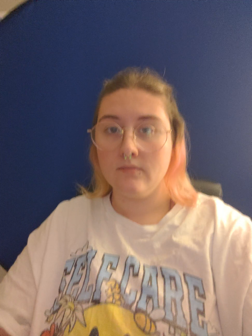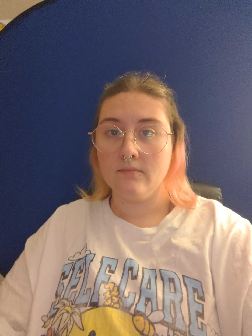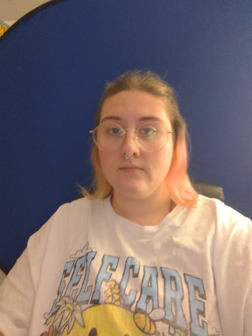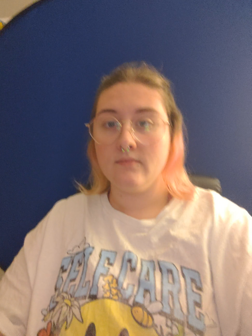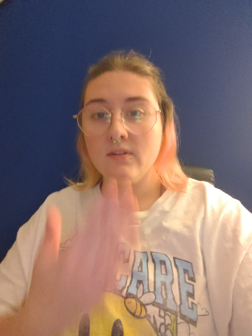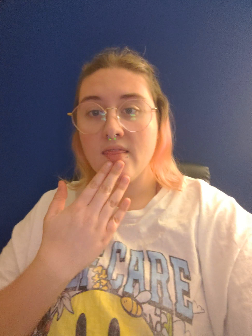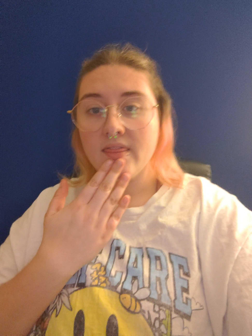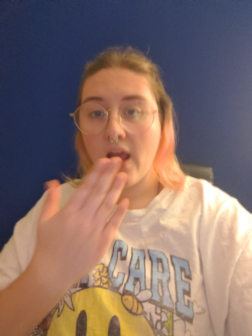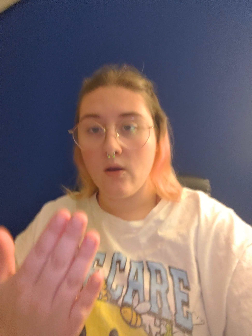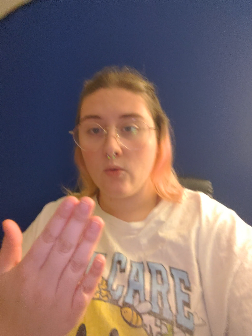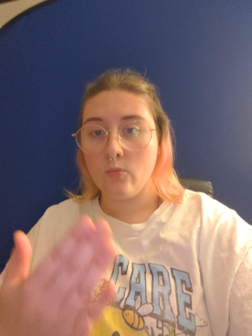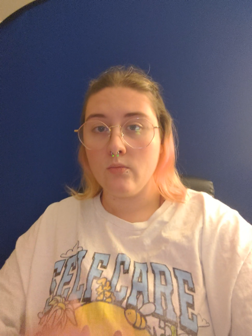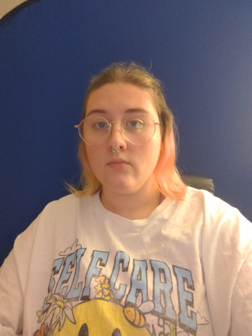thank you